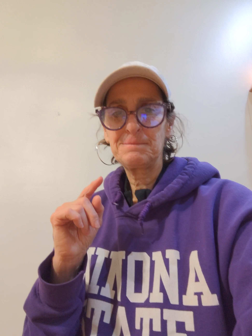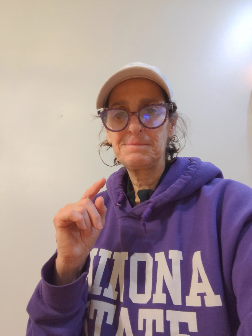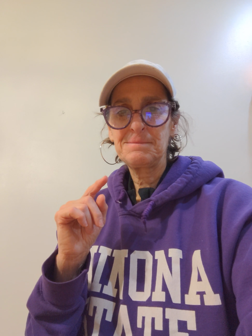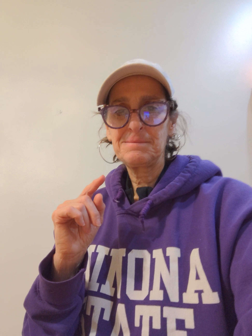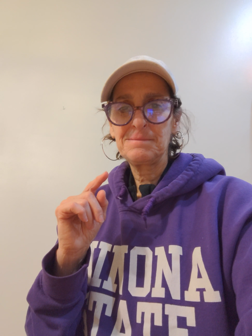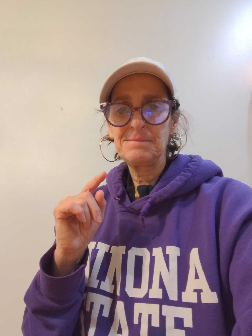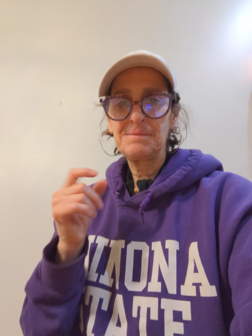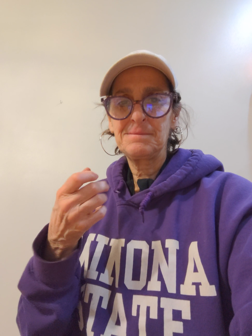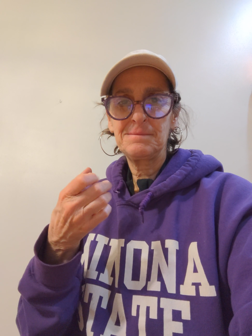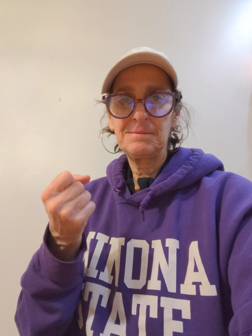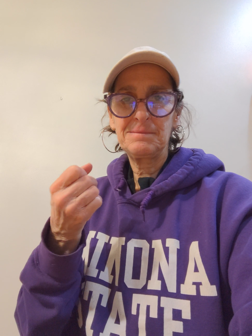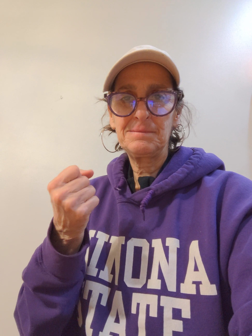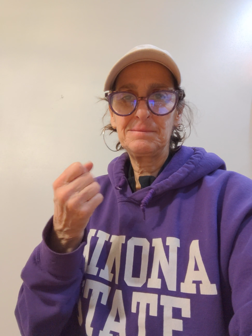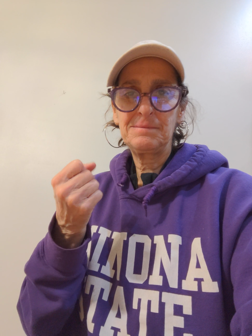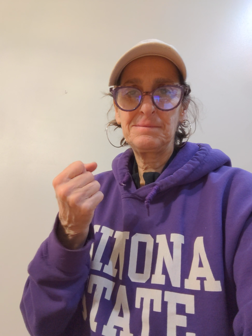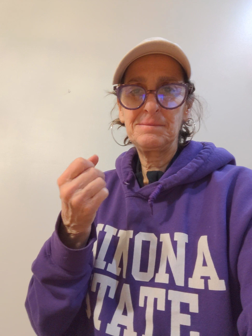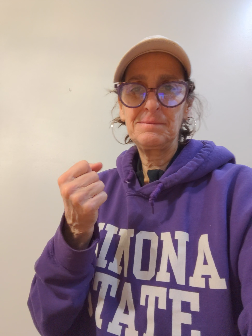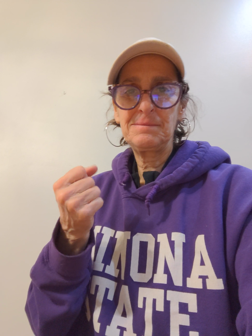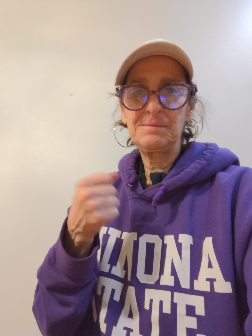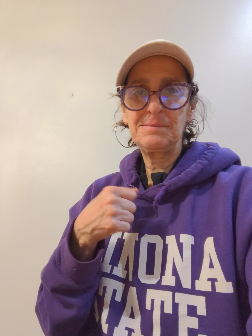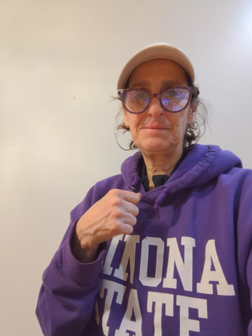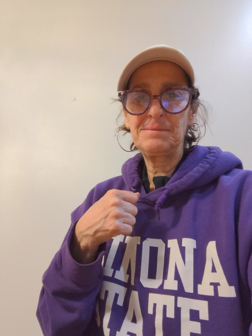milk